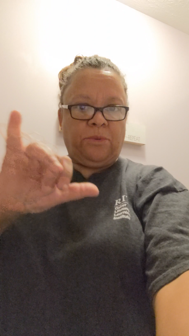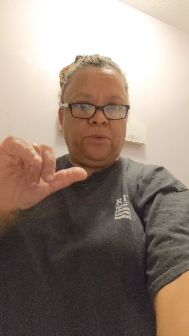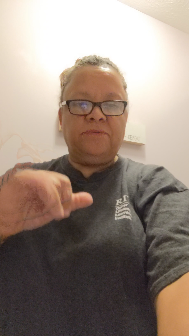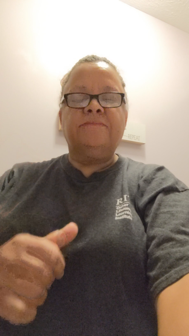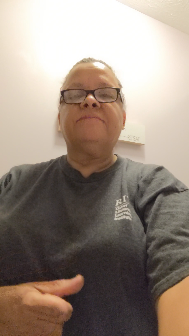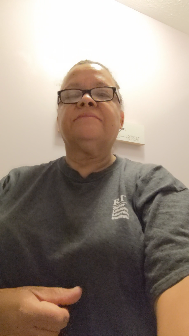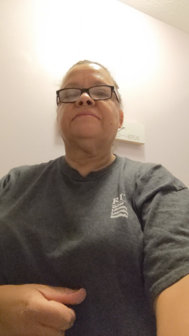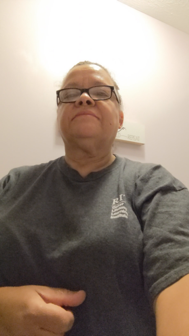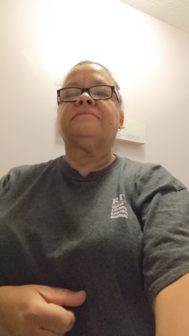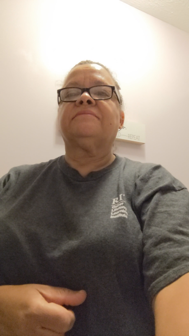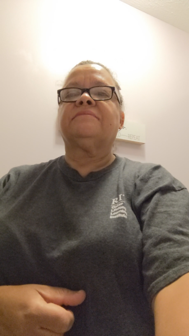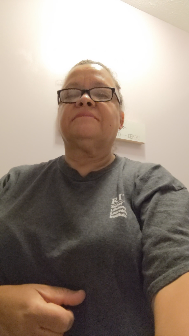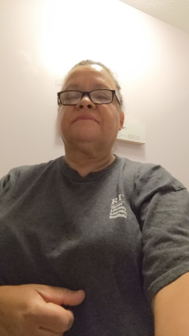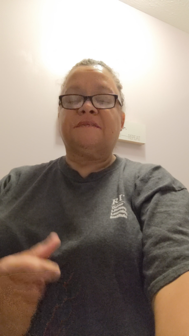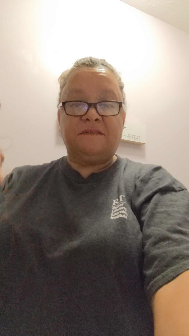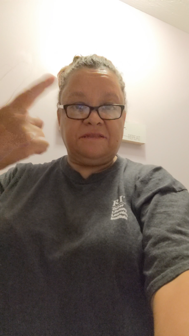day